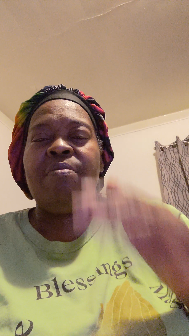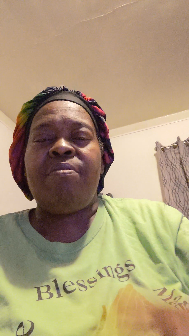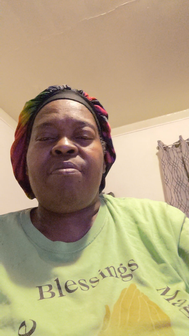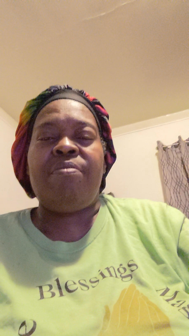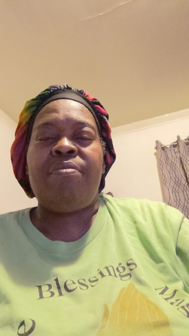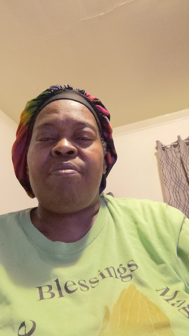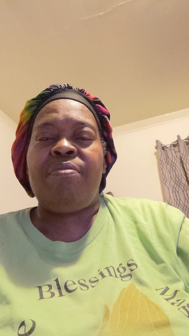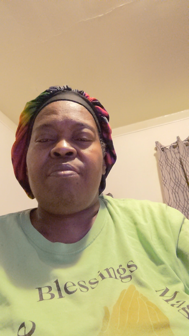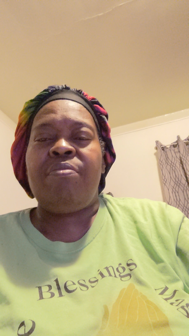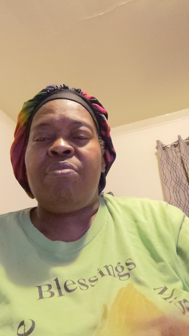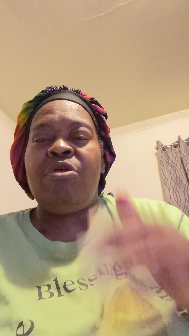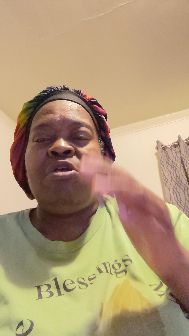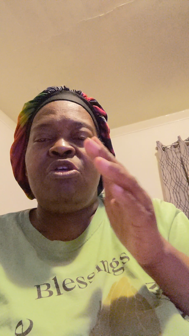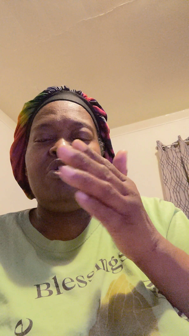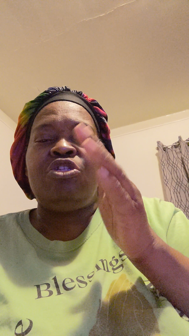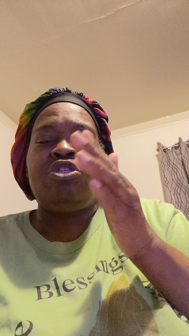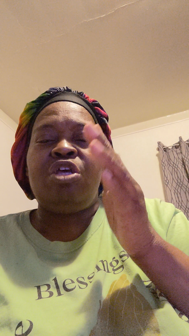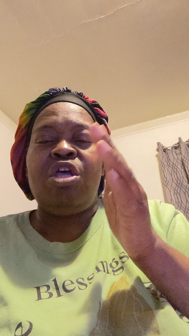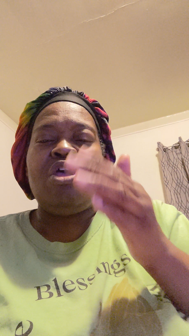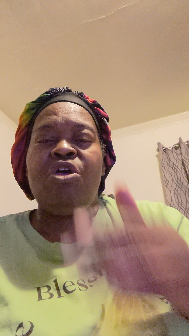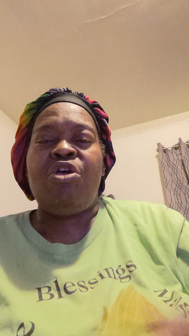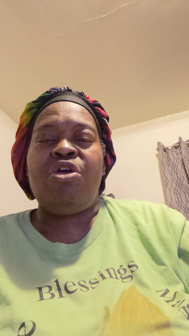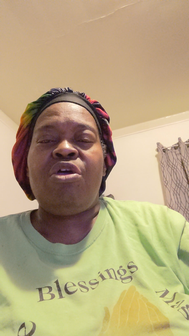share